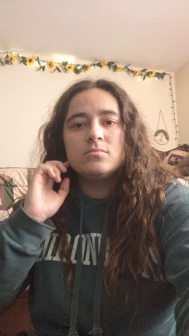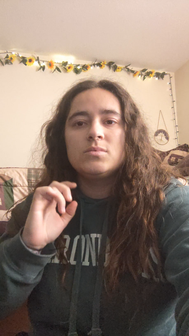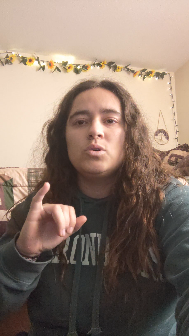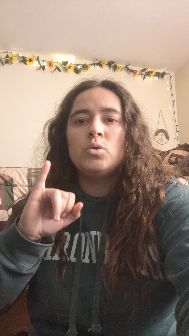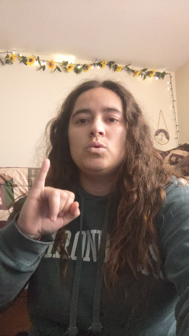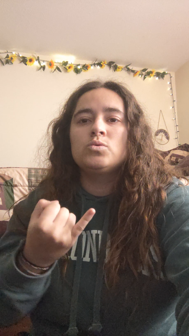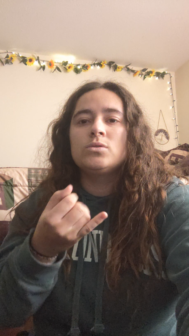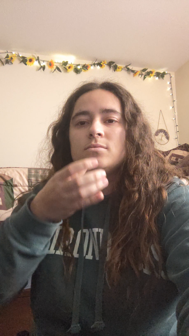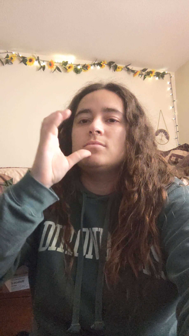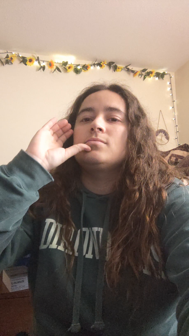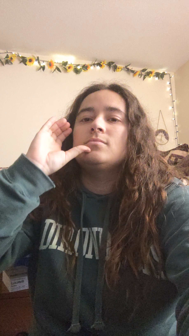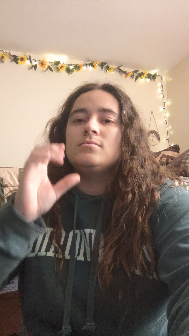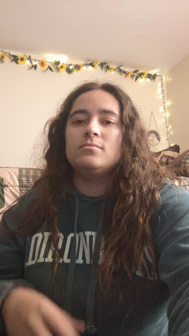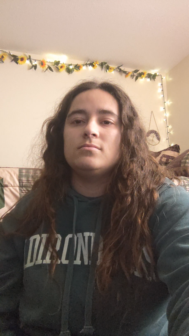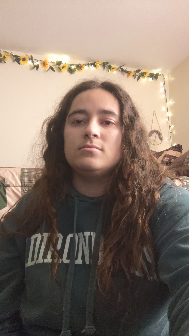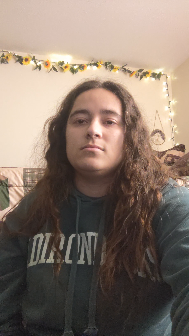juice